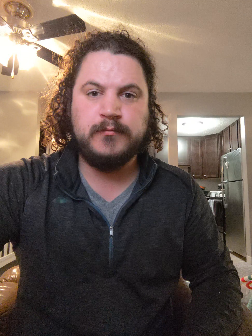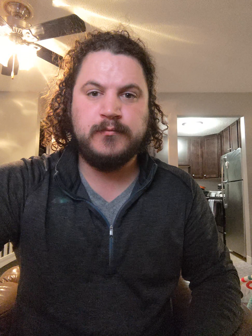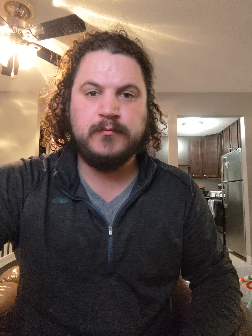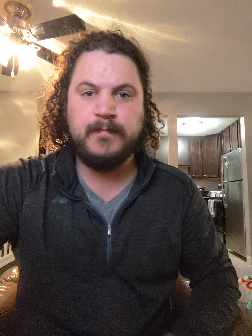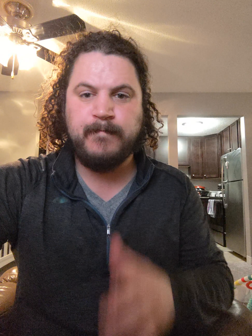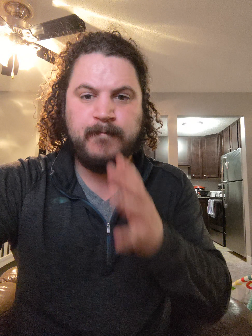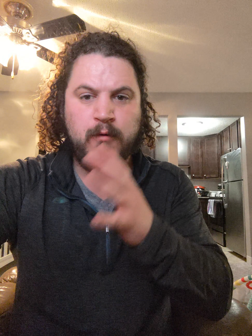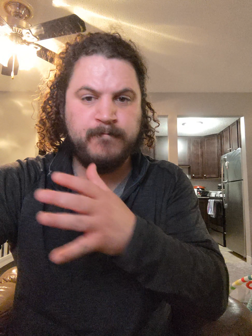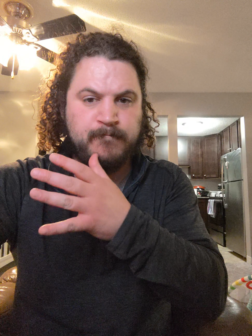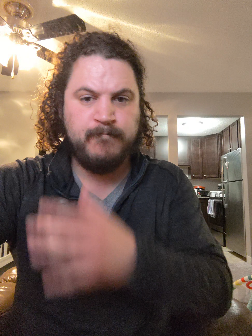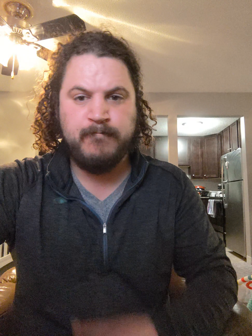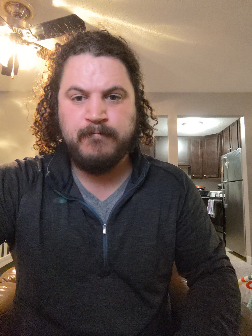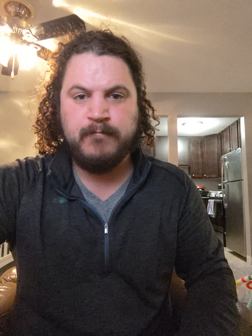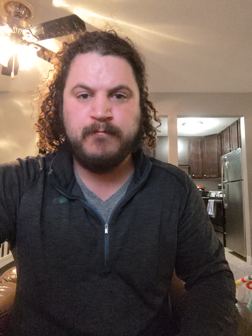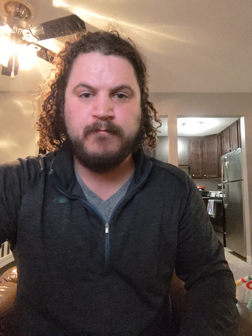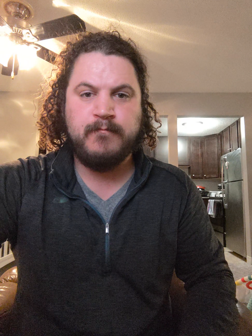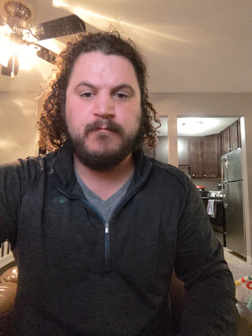farm